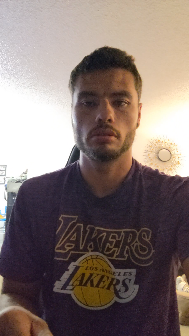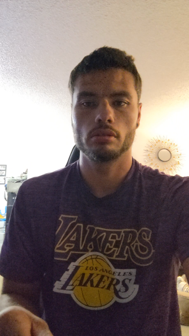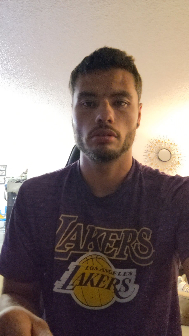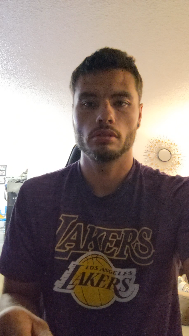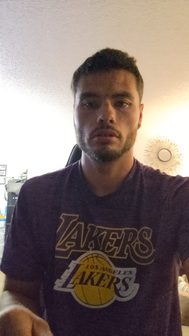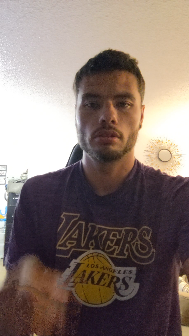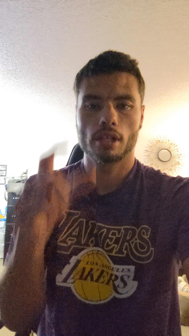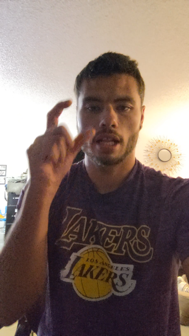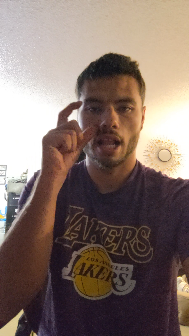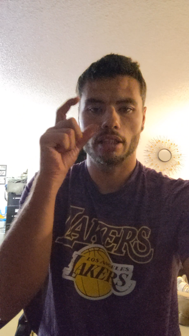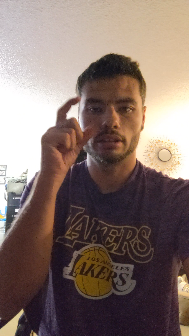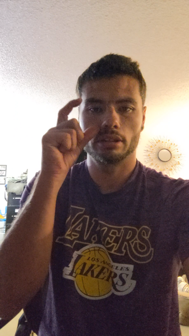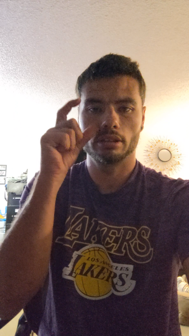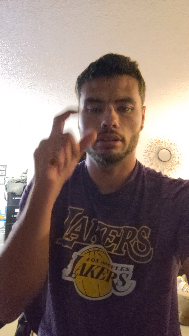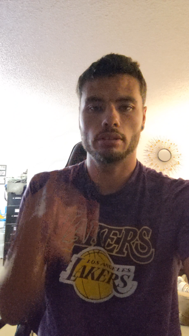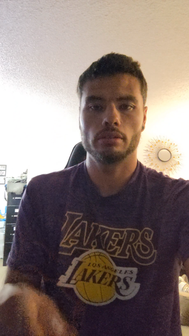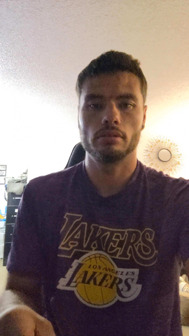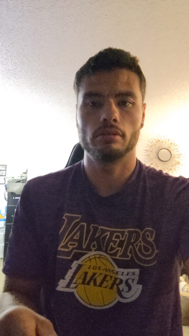glasses